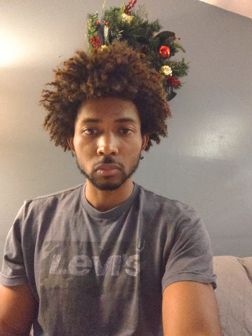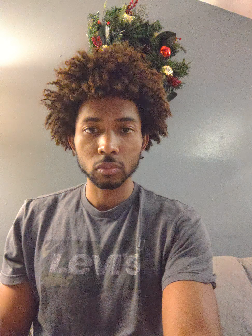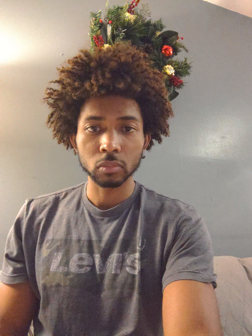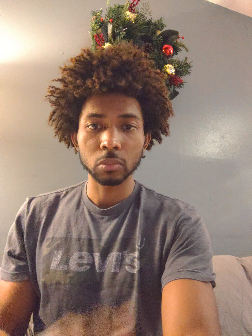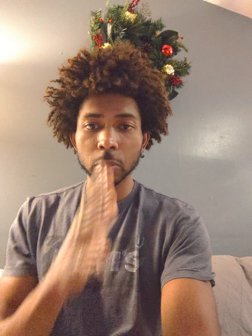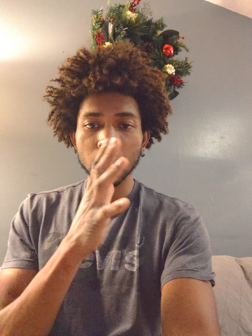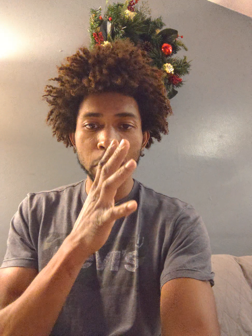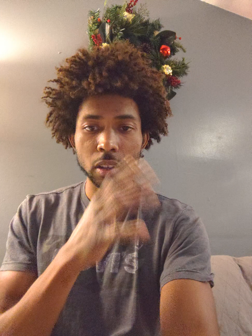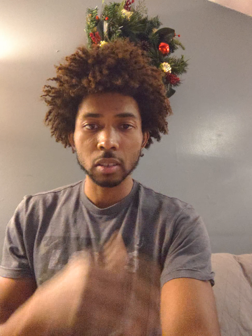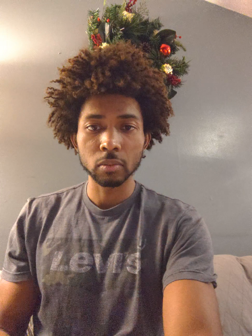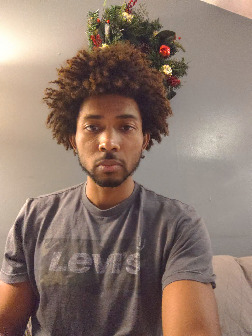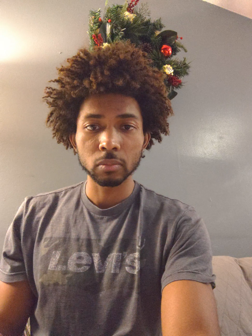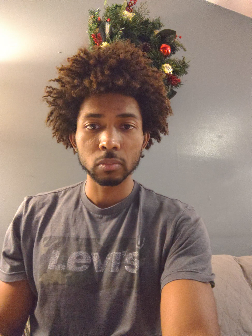mom